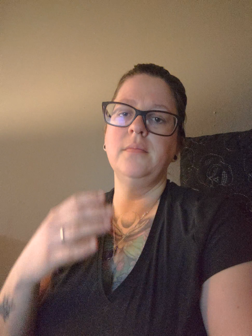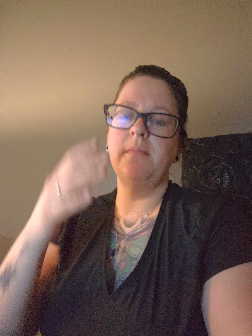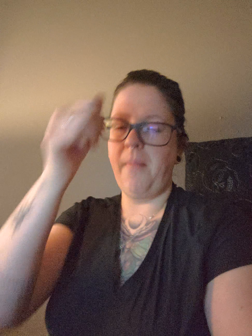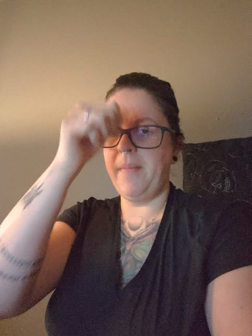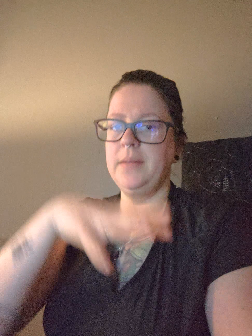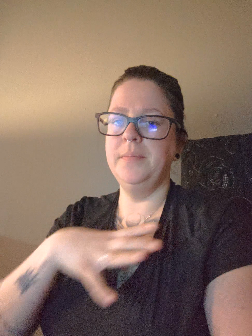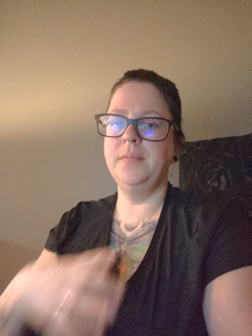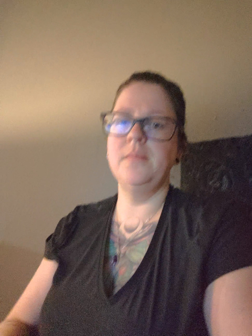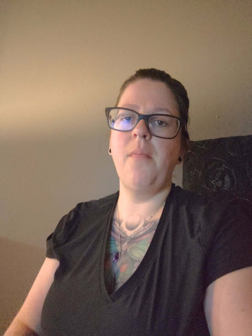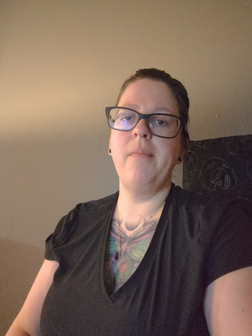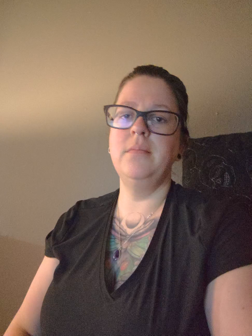man